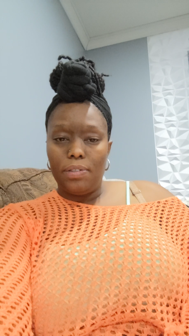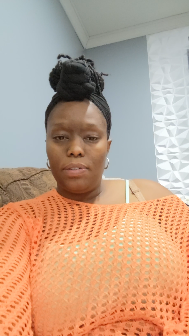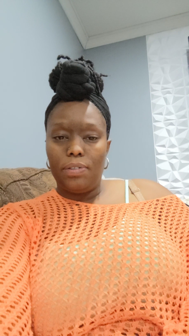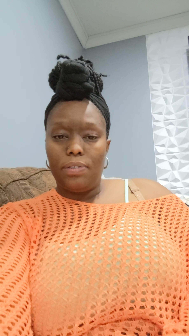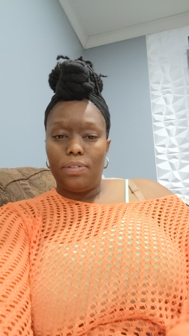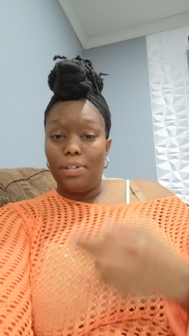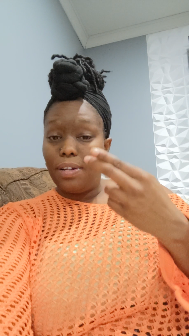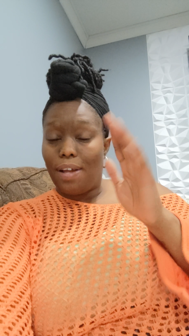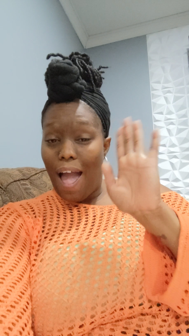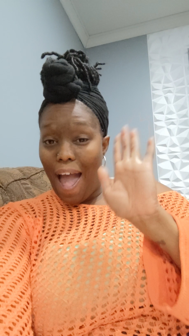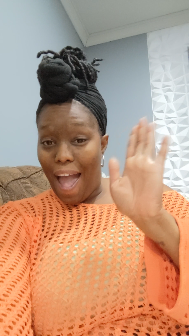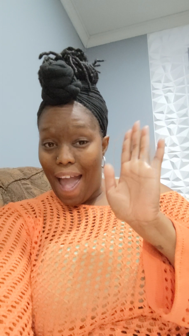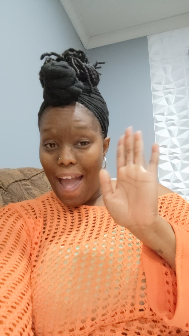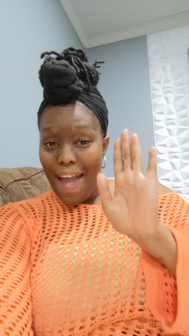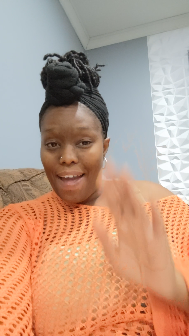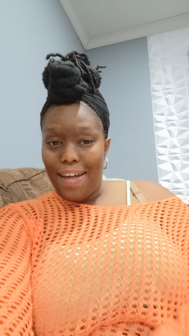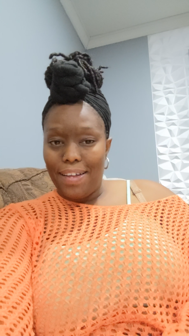hi